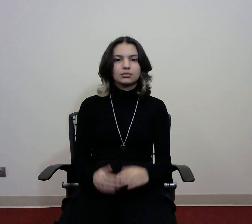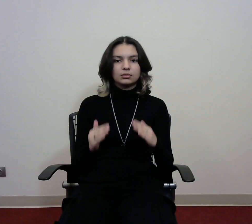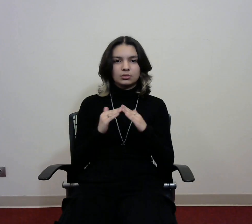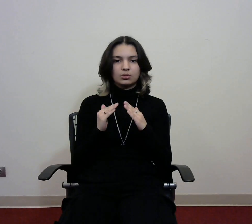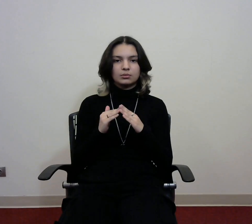ev